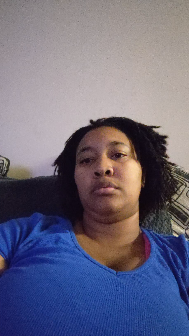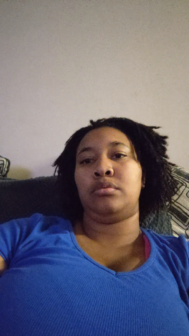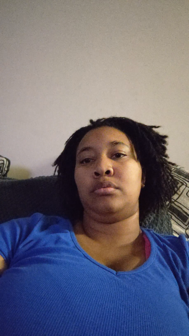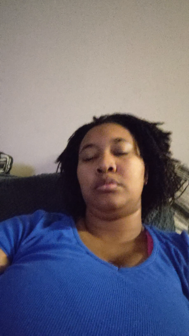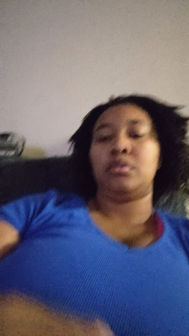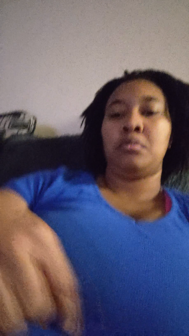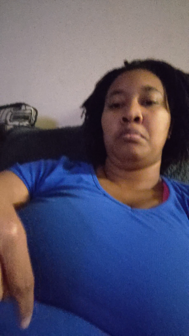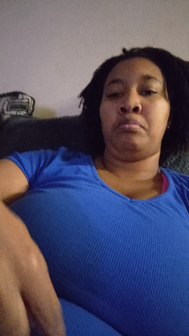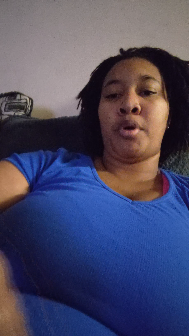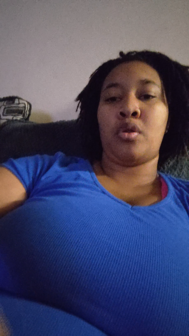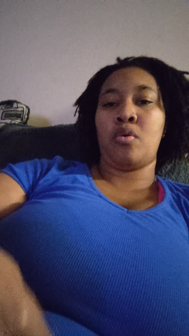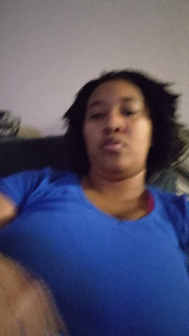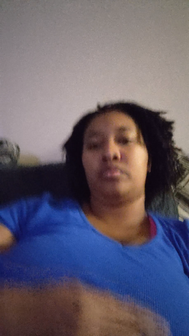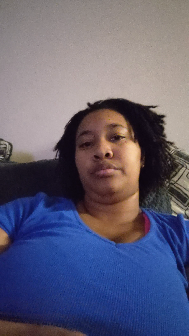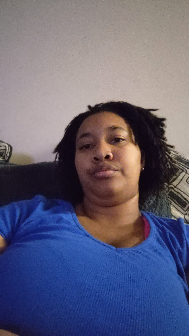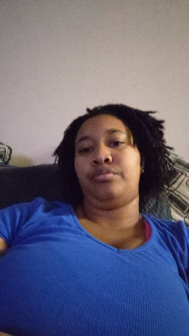belly button